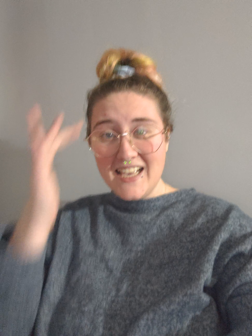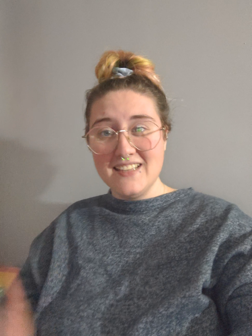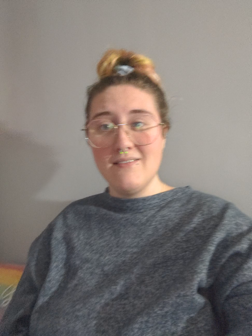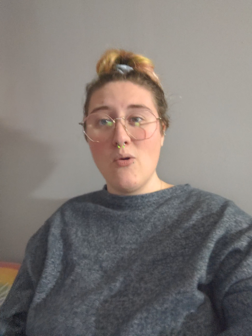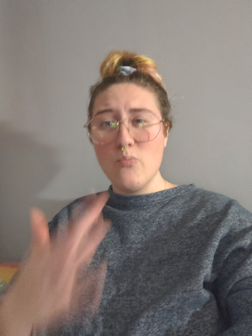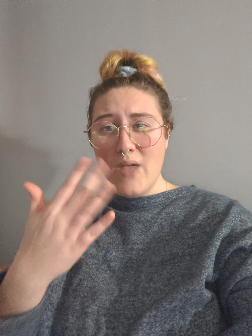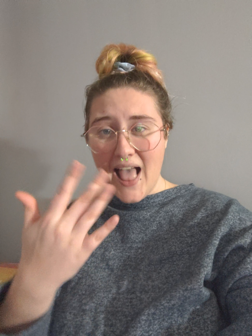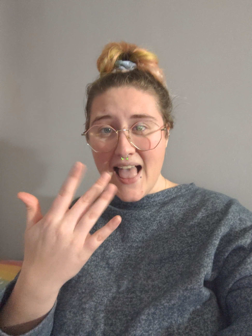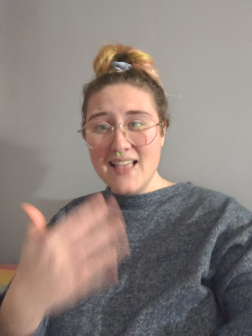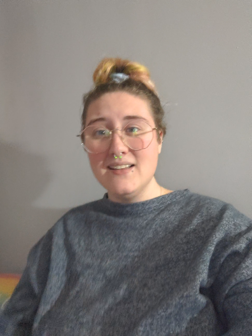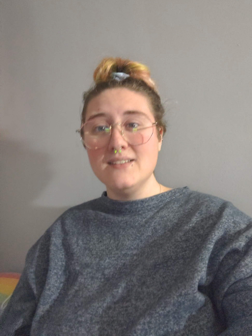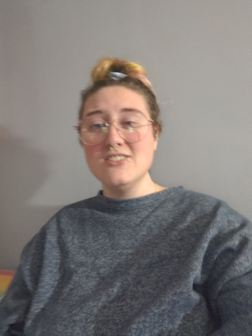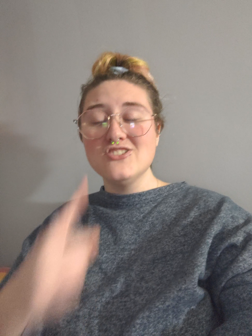wait